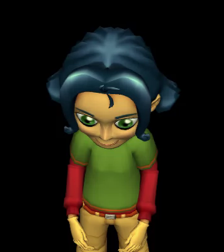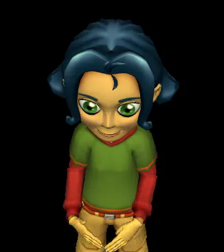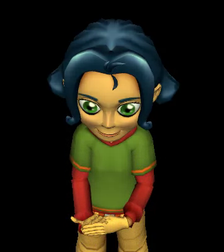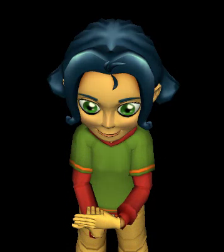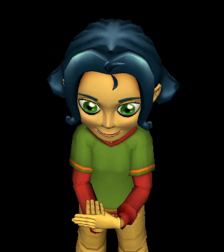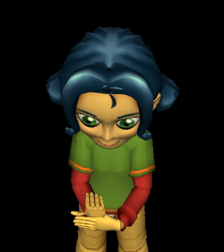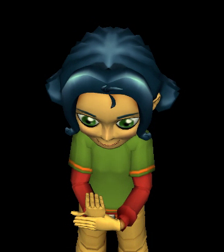صباح